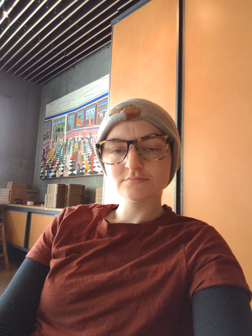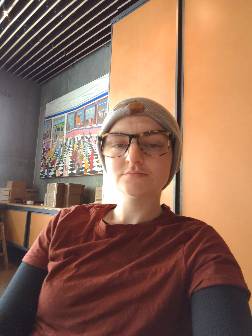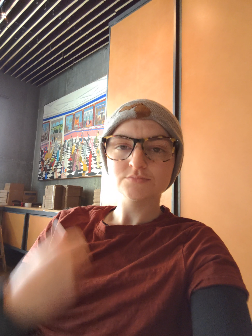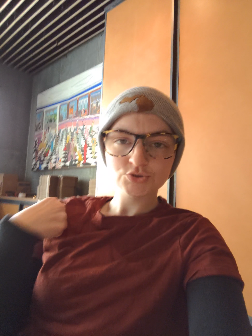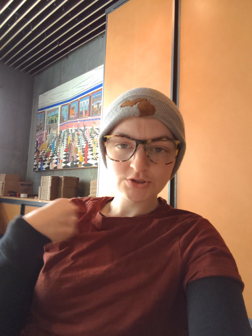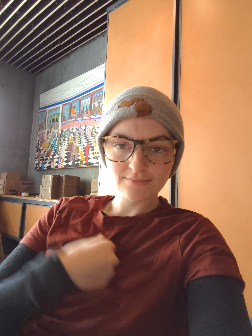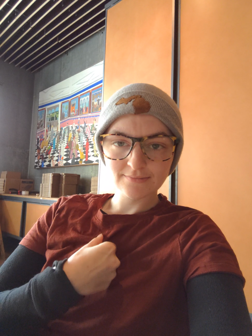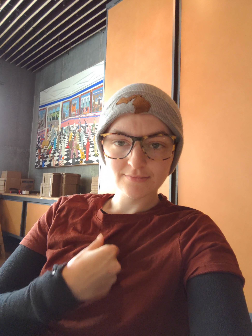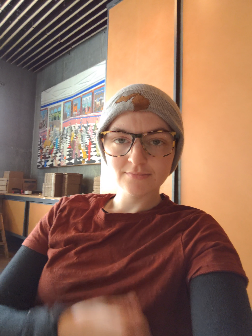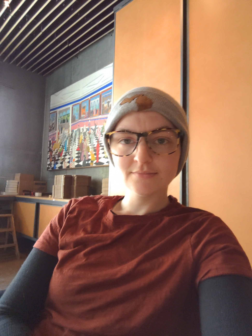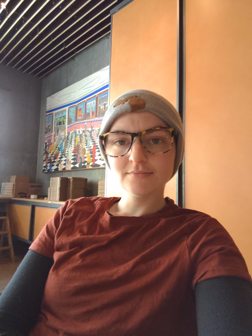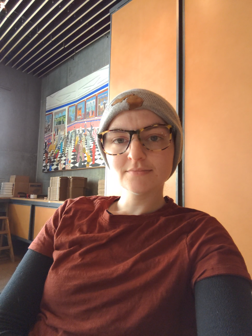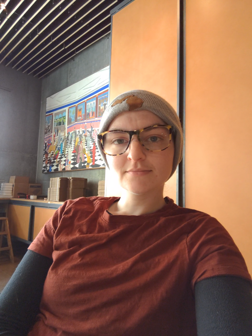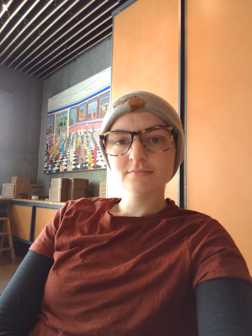jacket